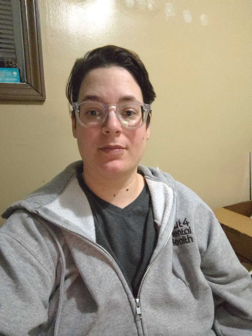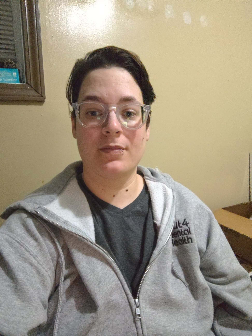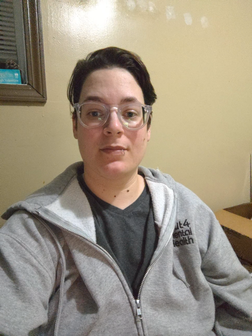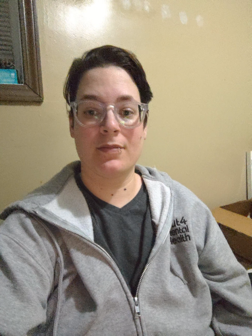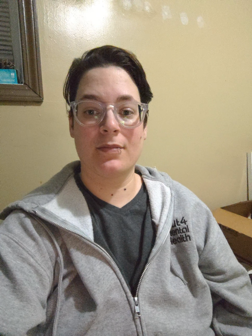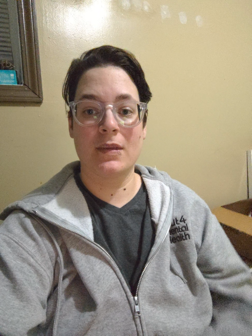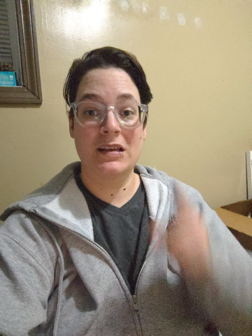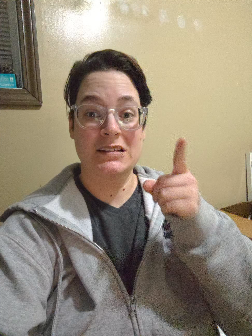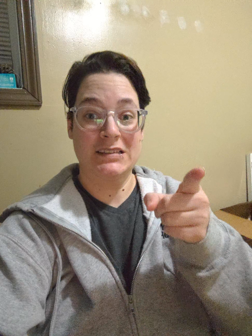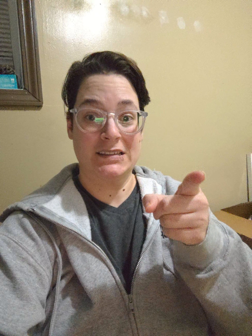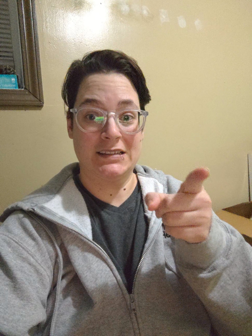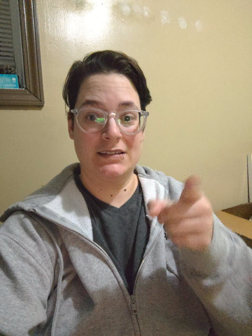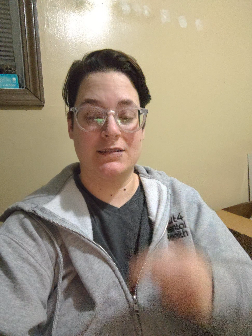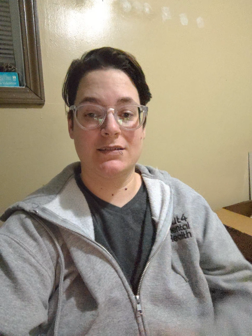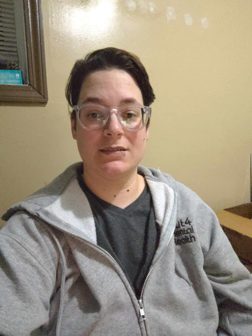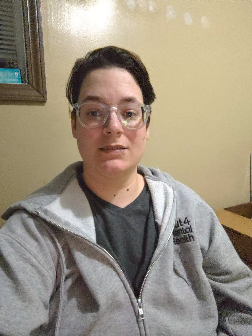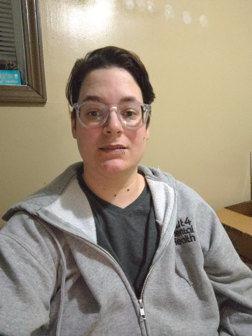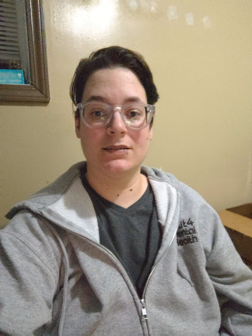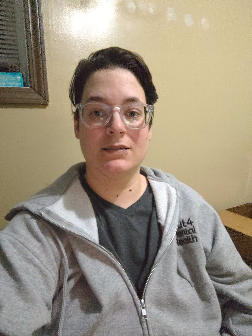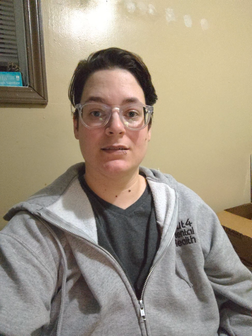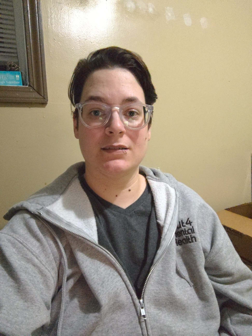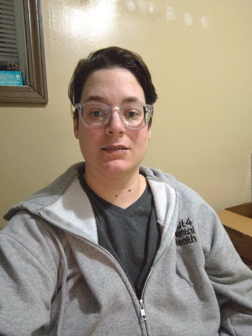he/she/it